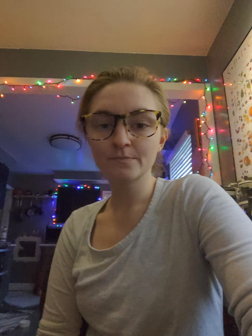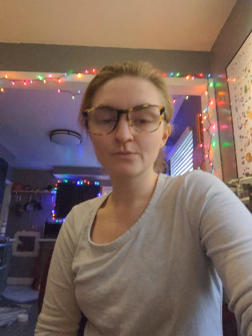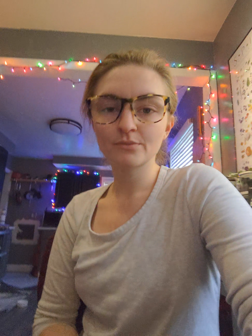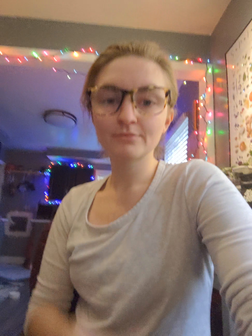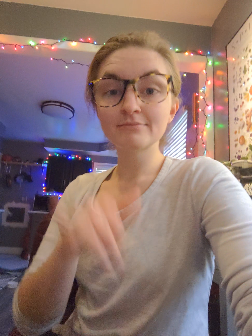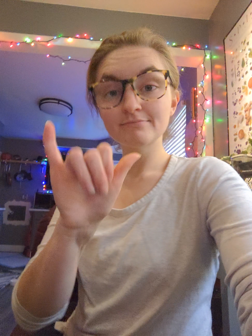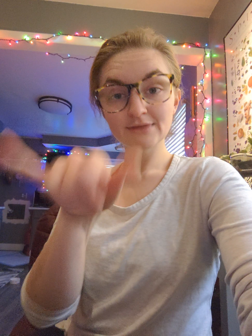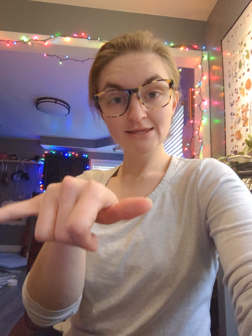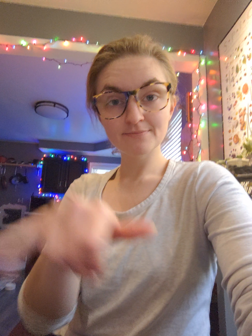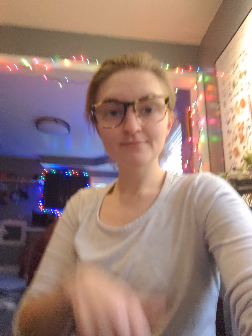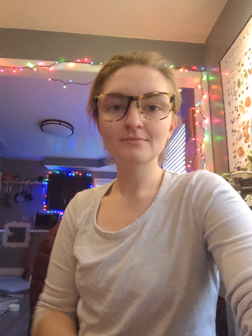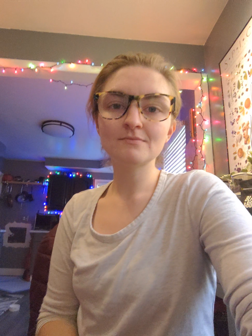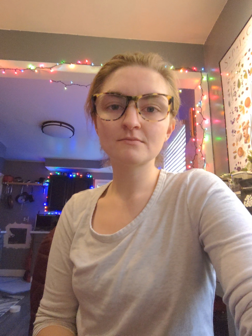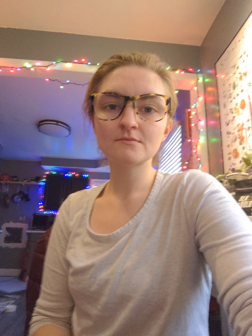that